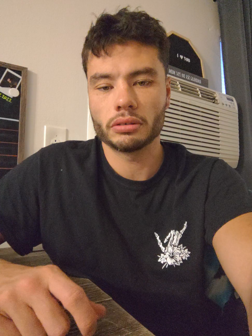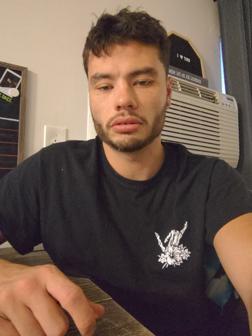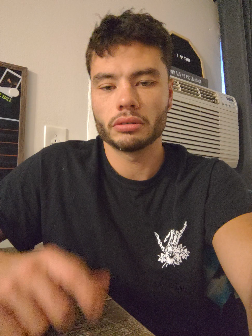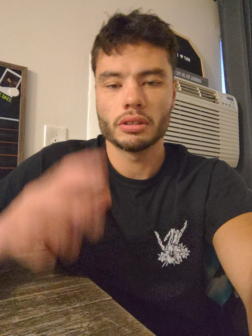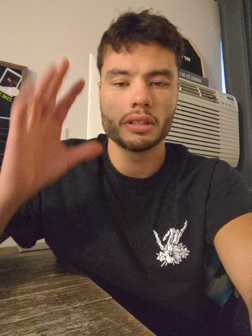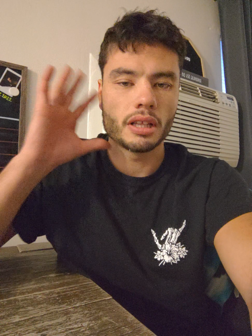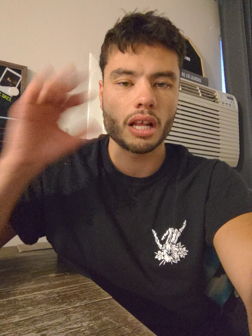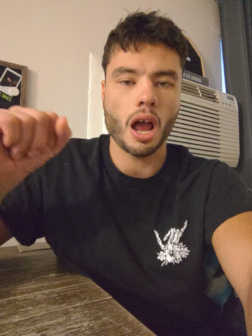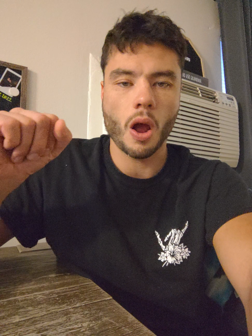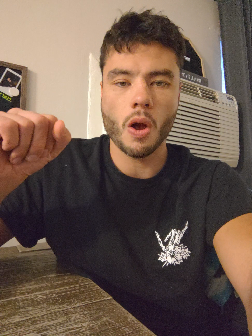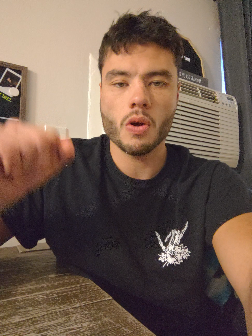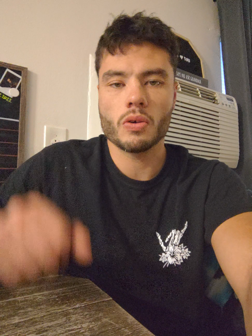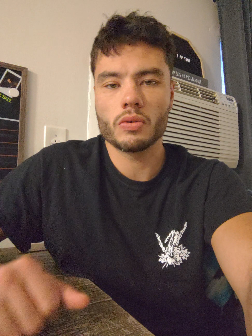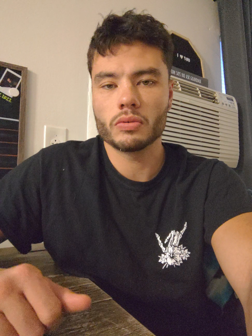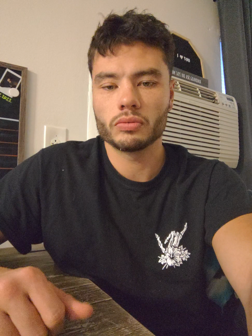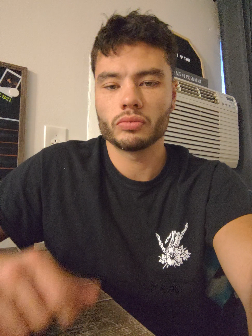loud